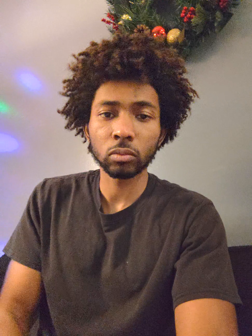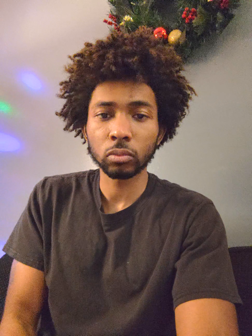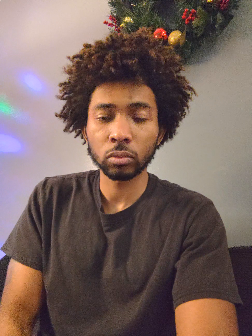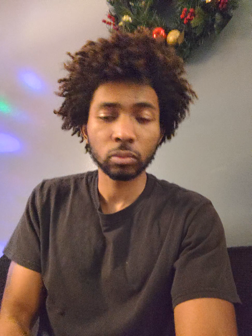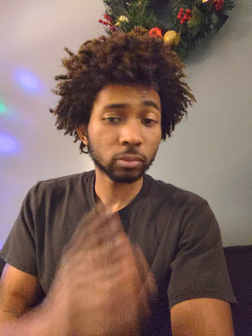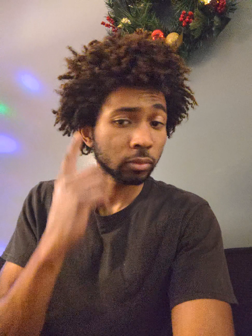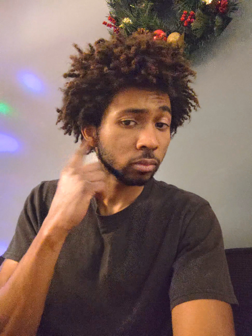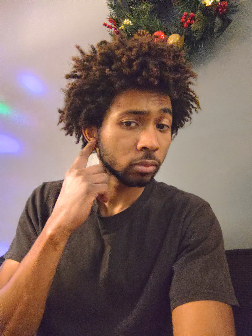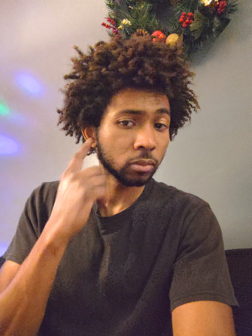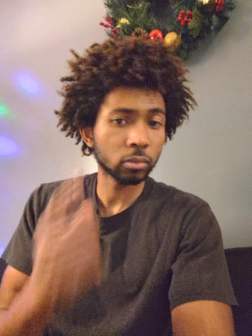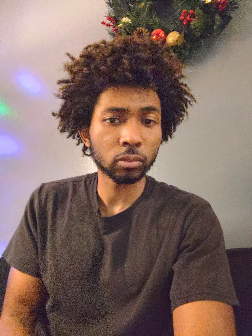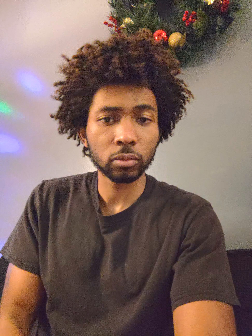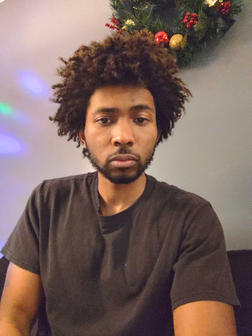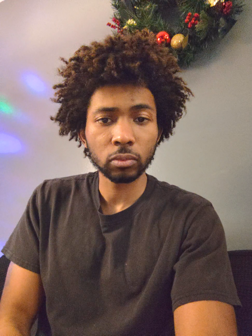hear